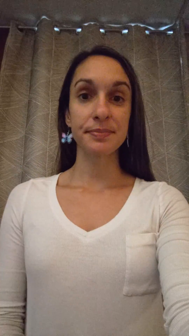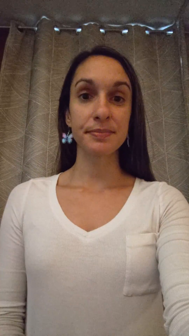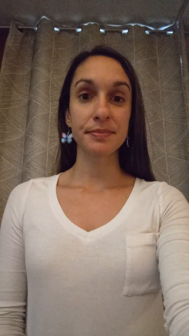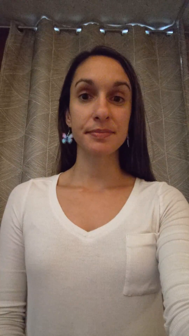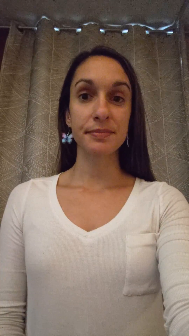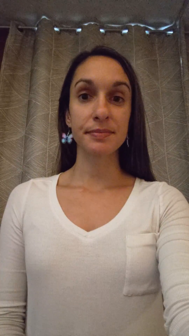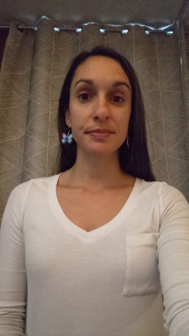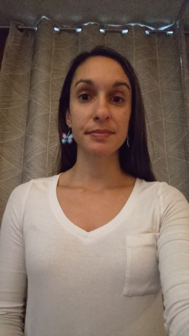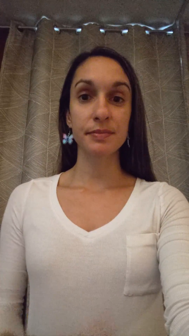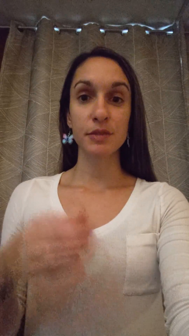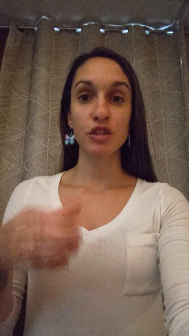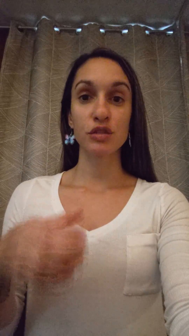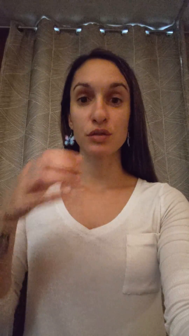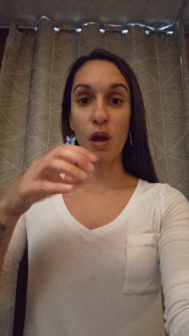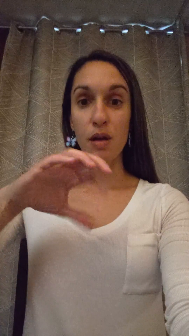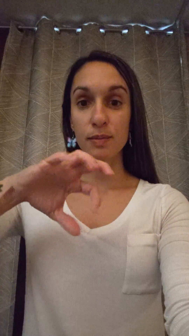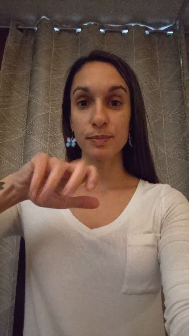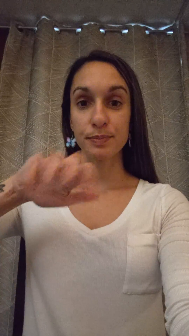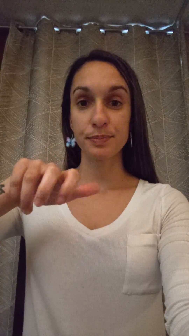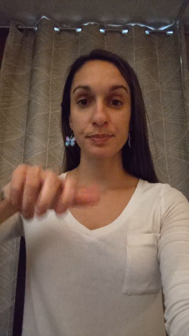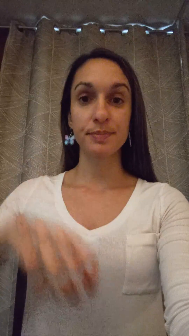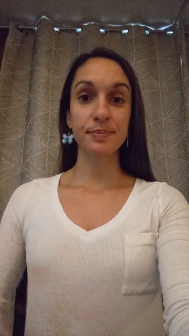jar